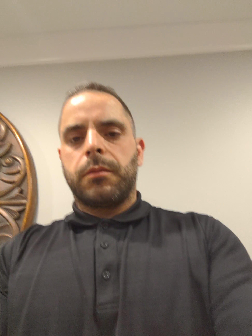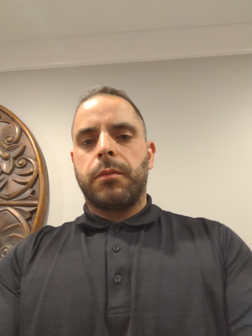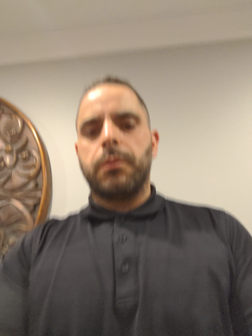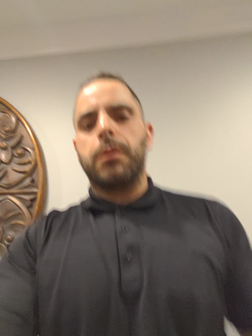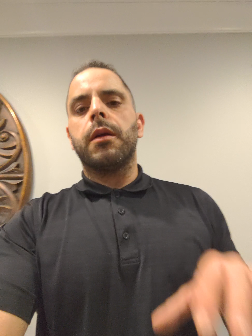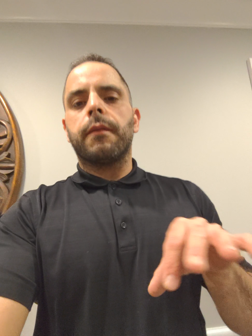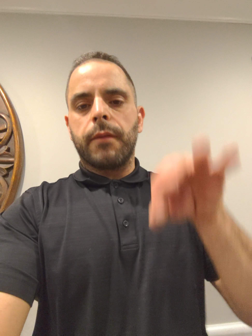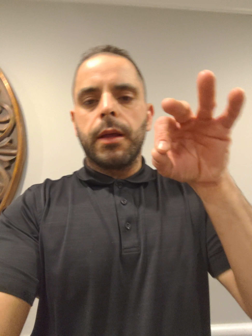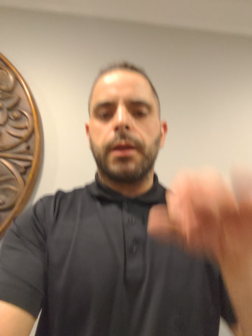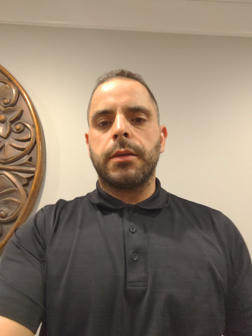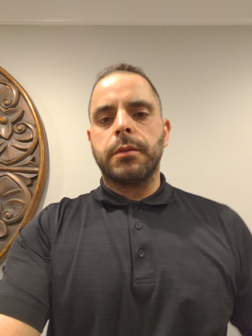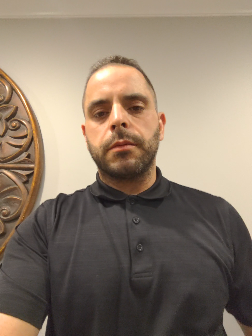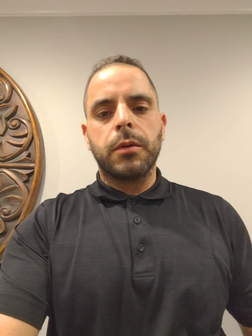find